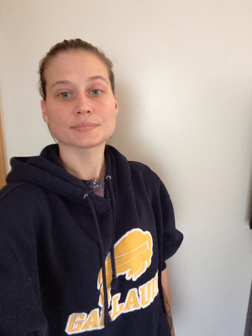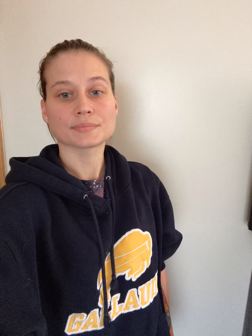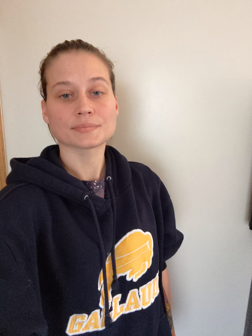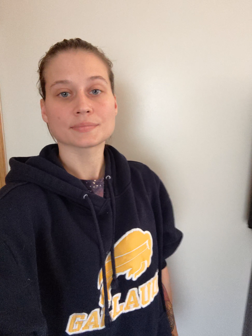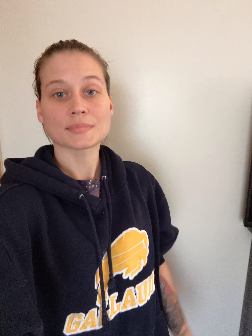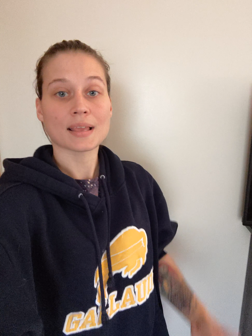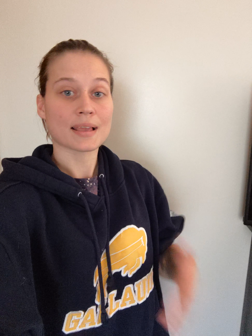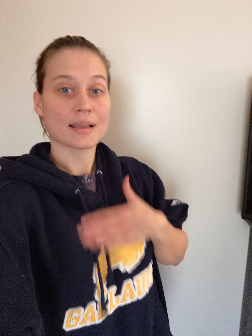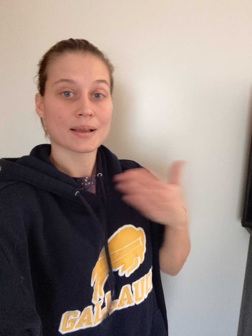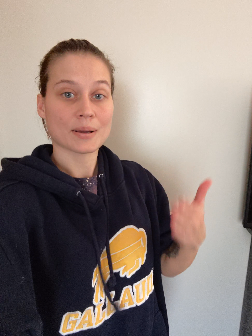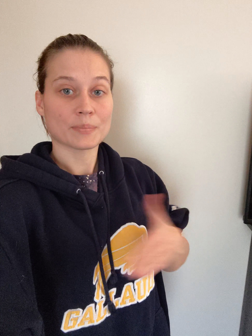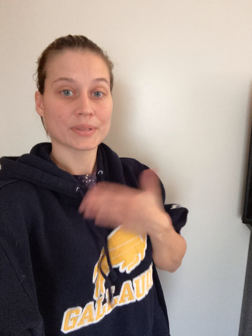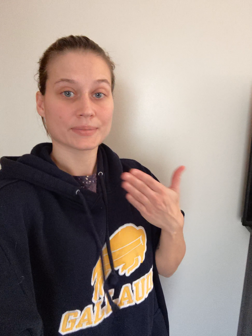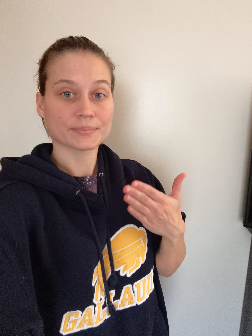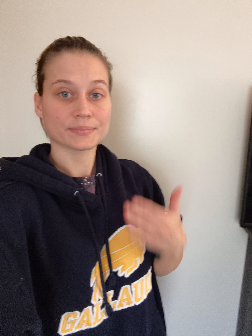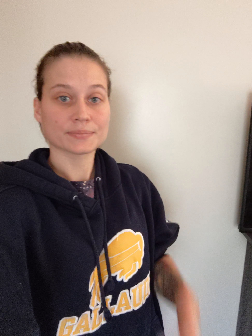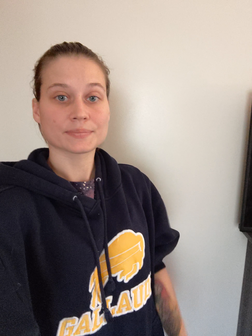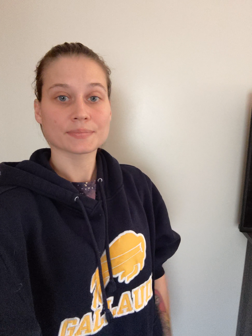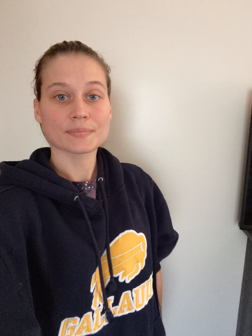happy